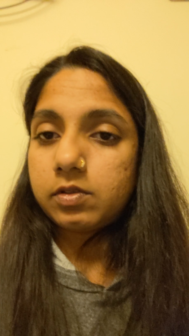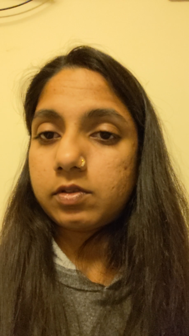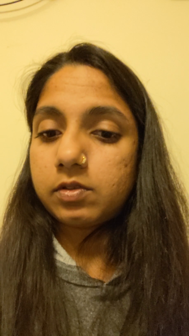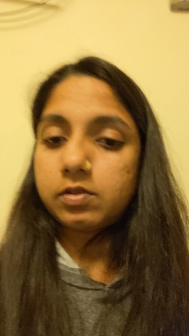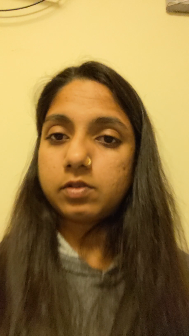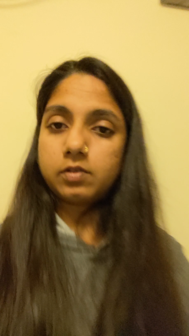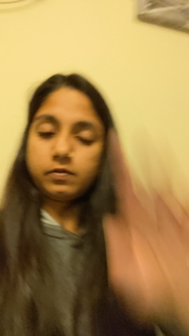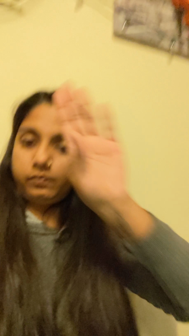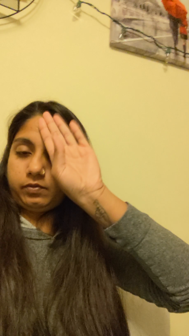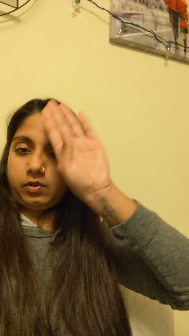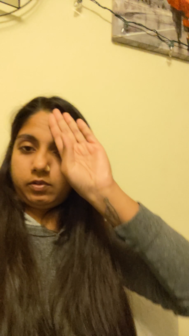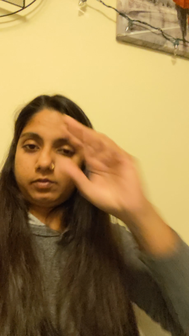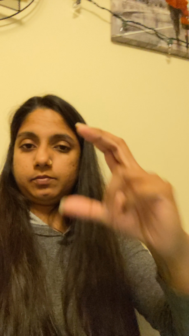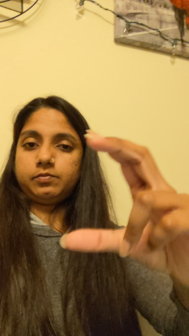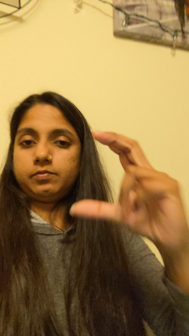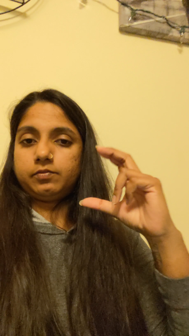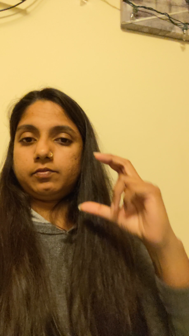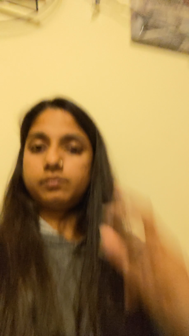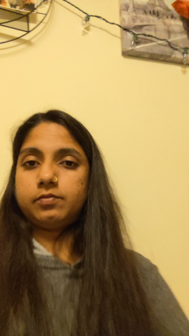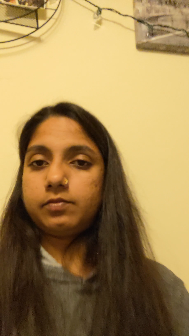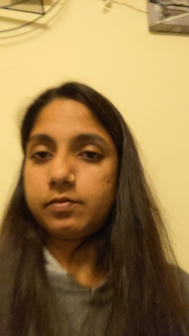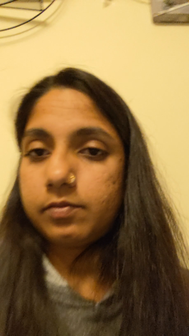fire truck